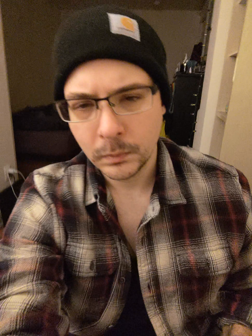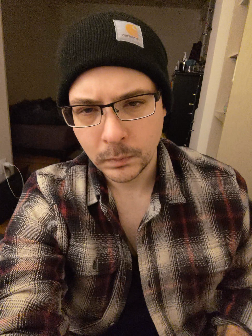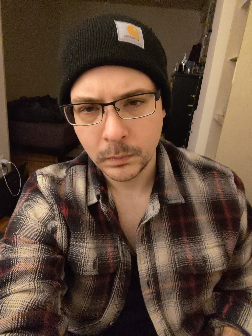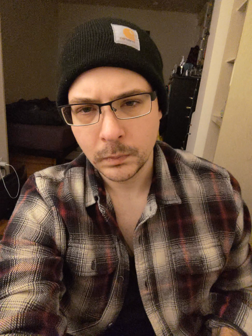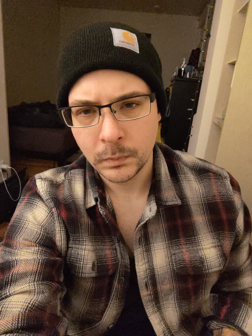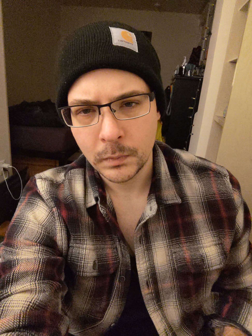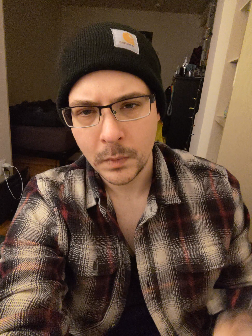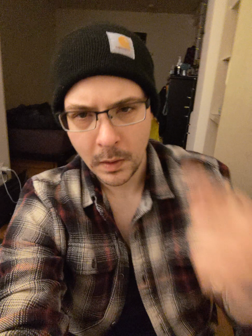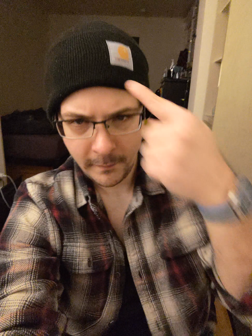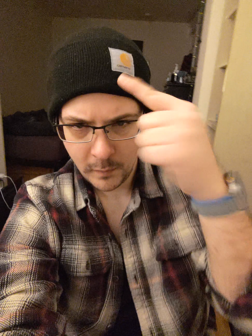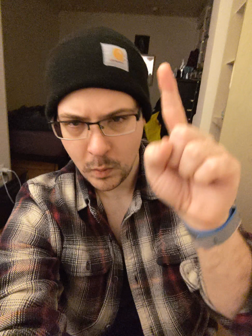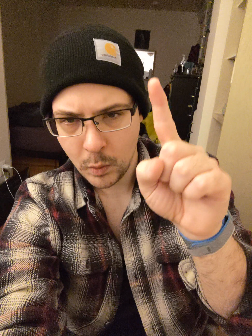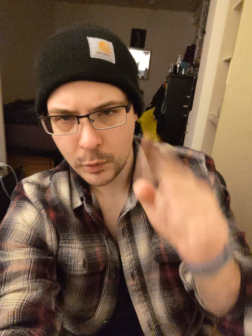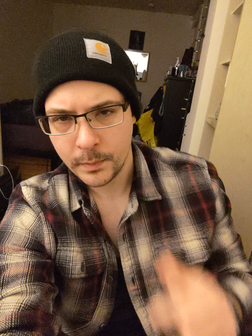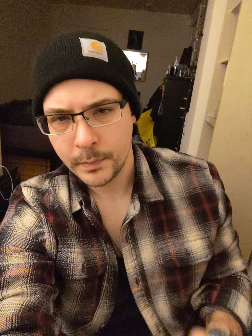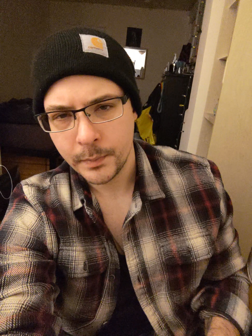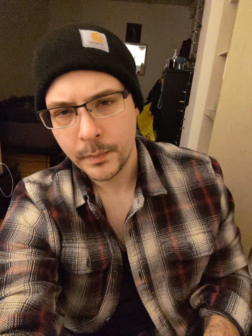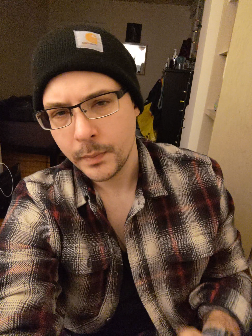for